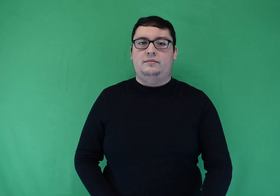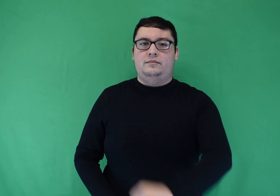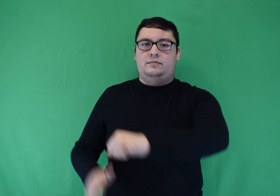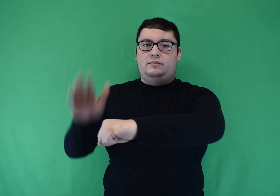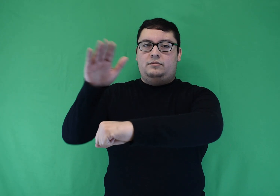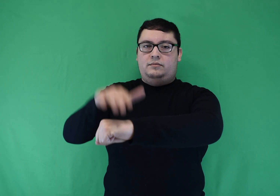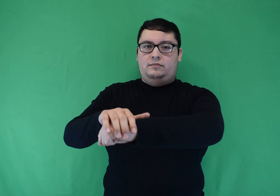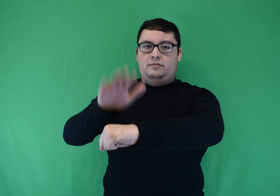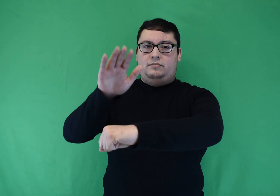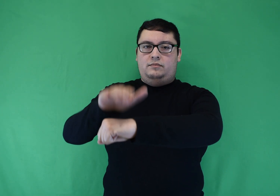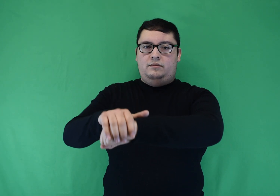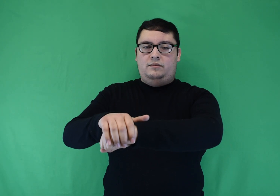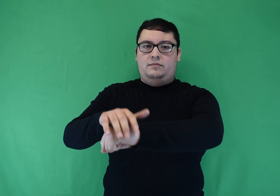amigo